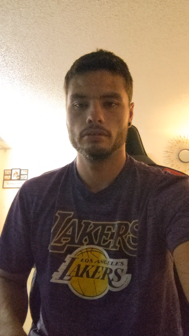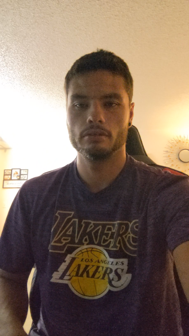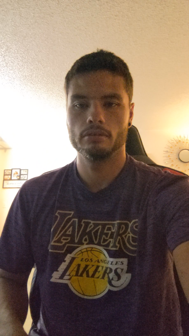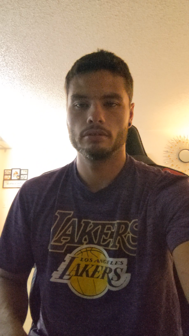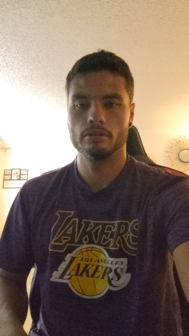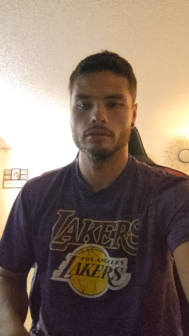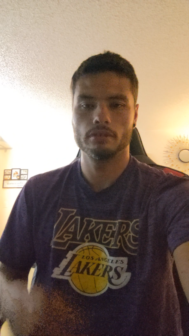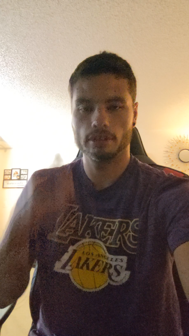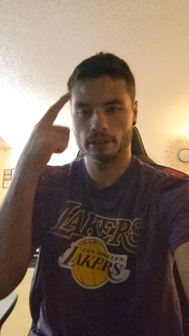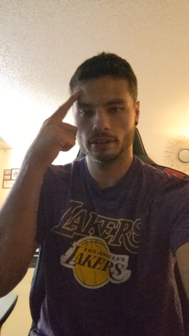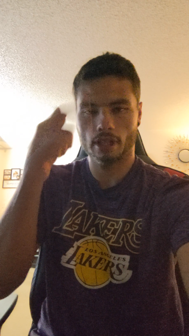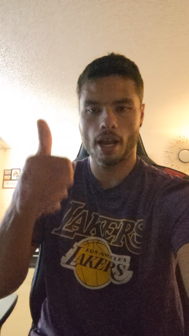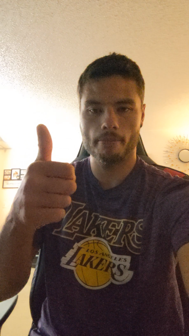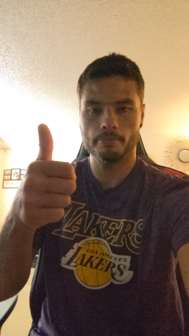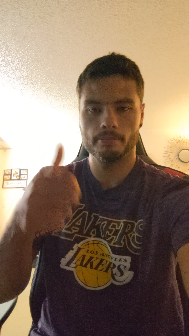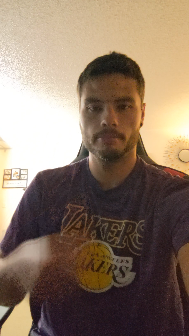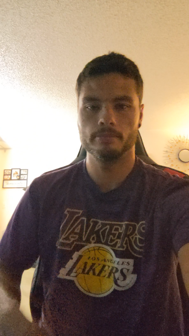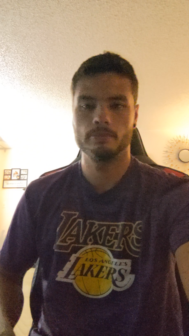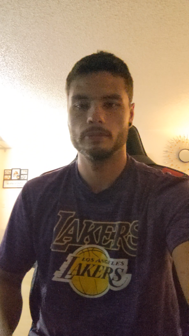dime